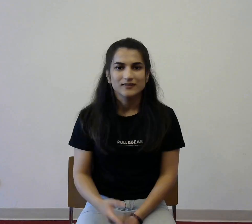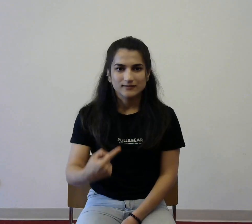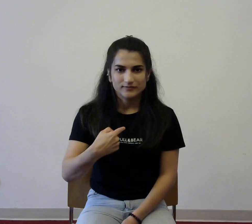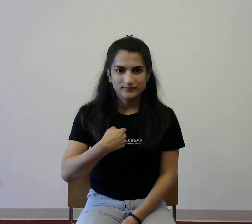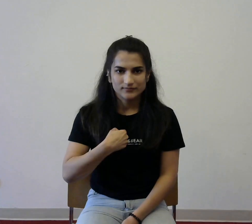mən